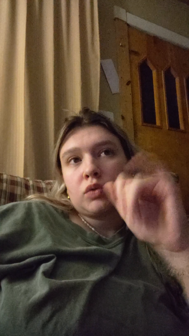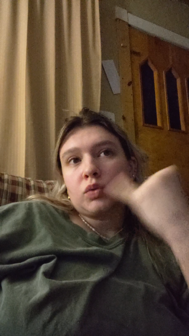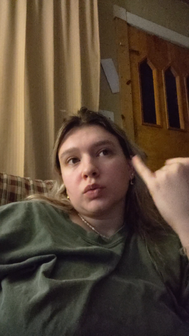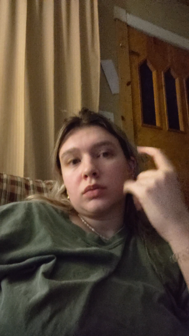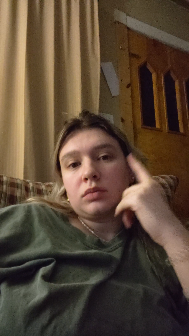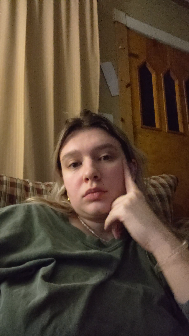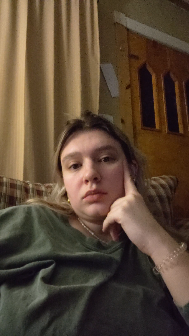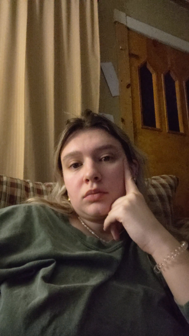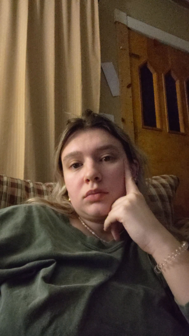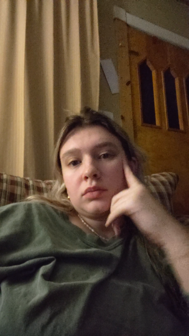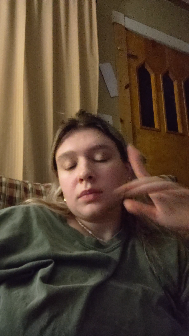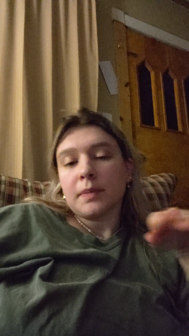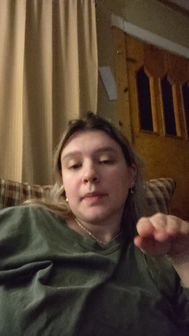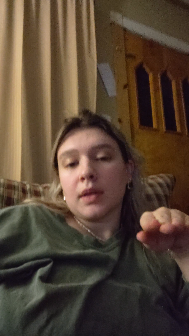penguin